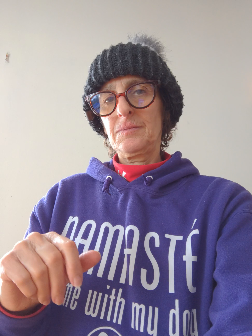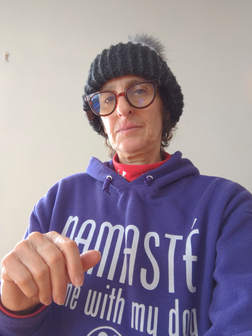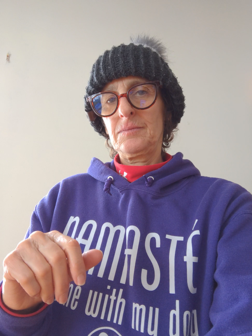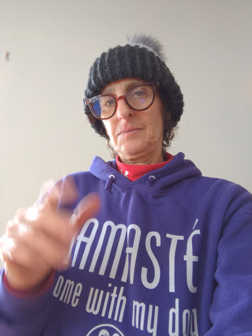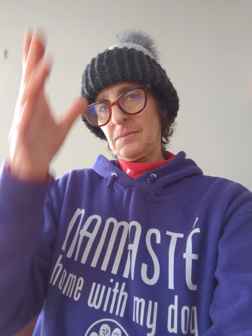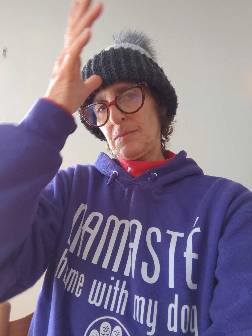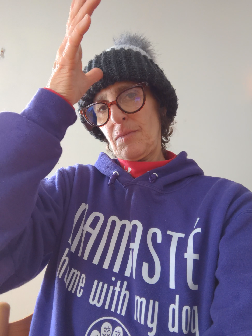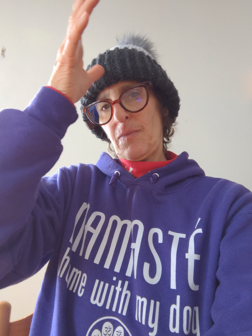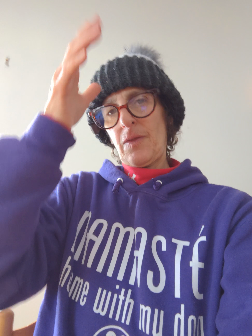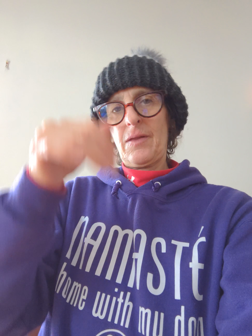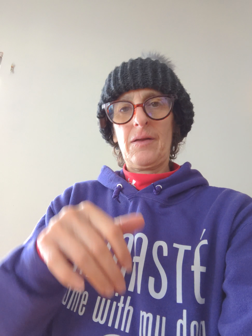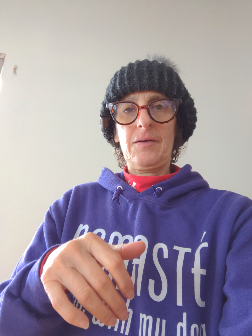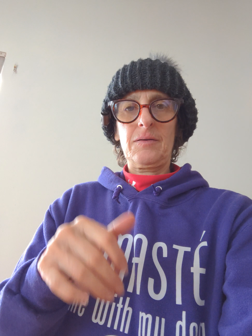dad